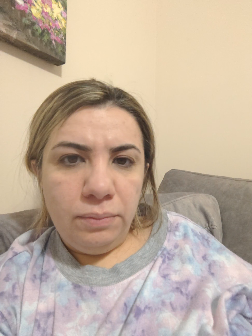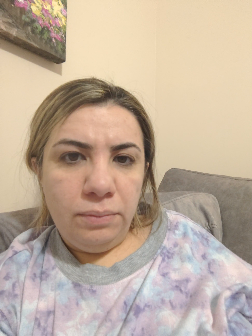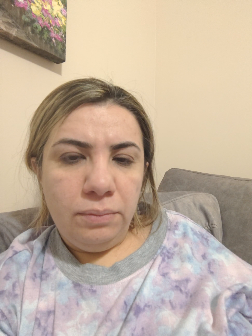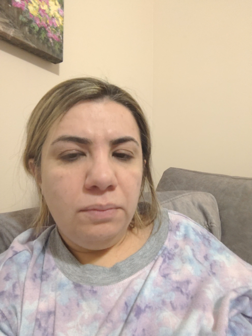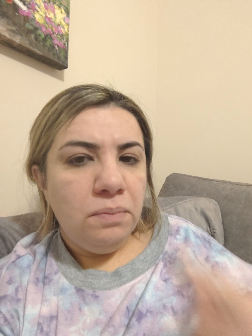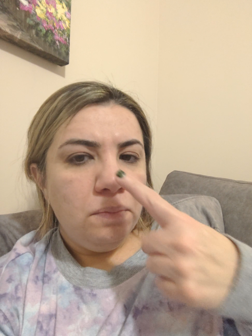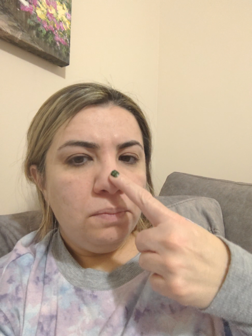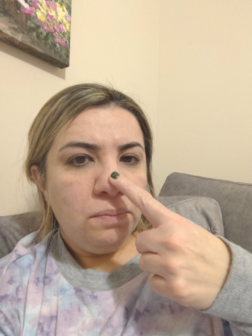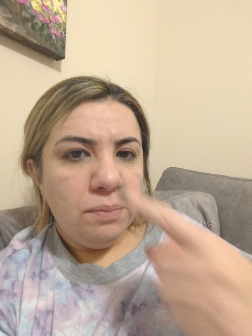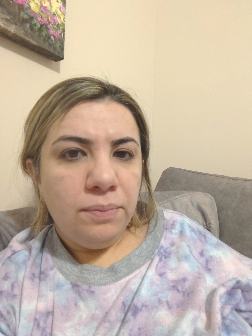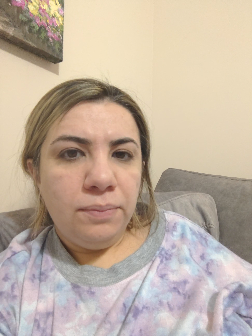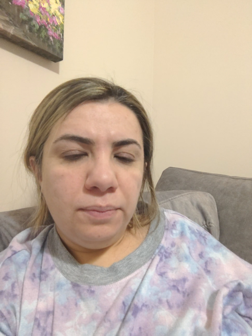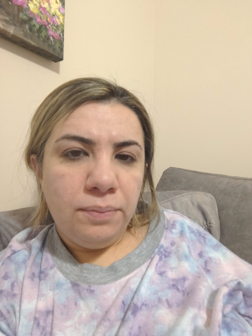nose